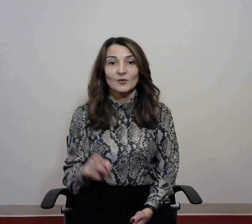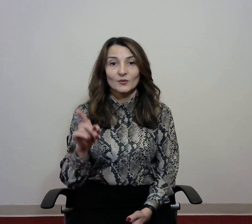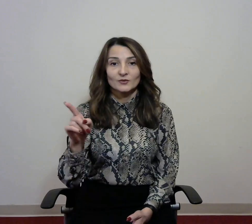O